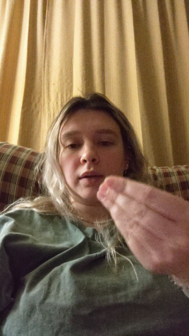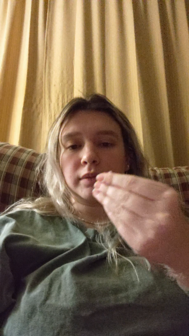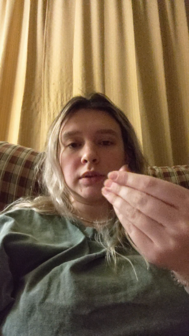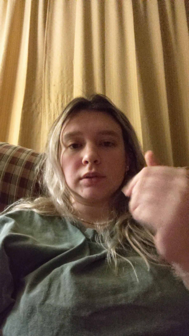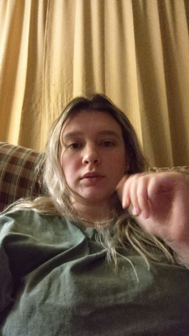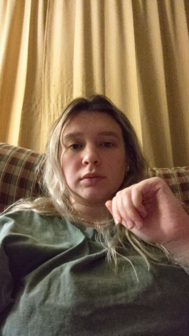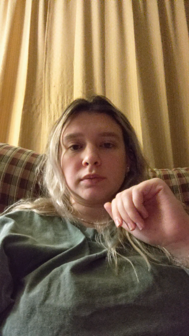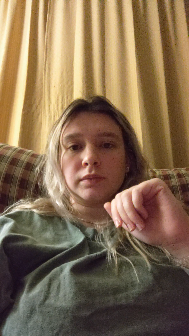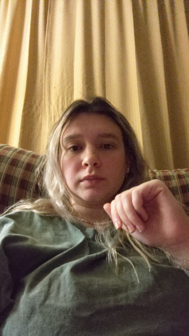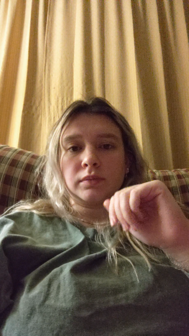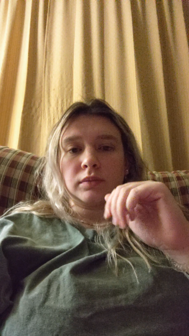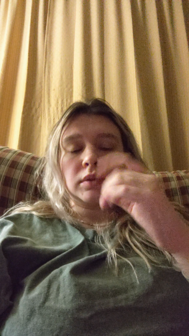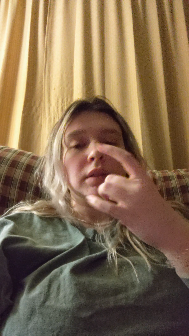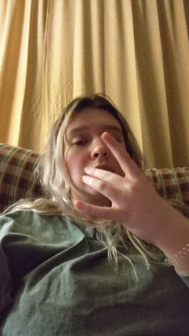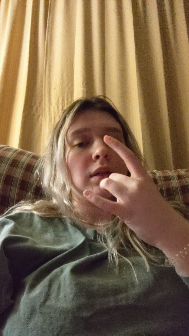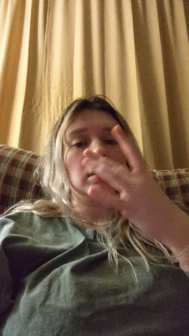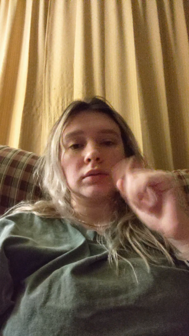light bulb